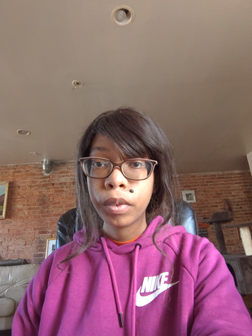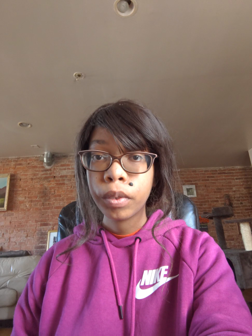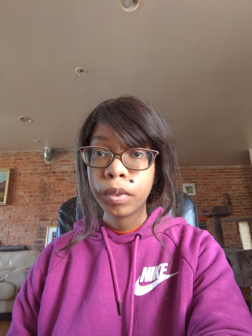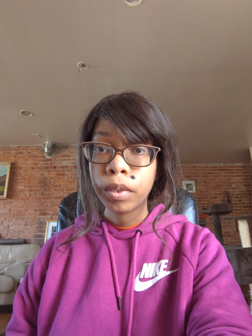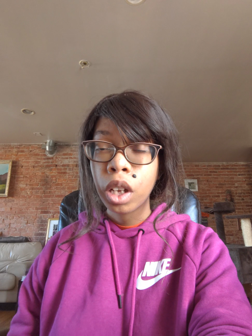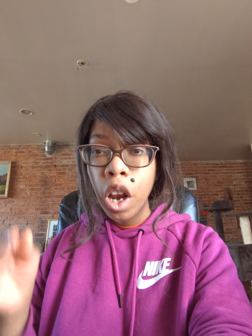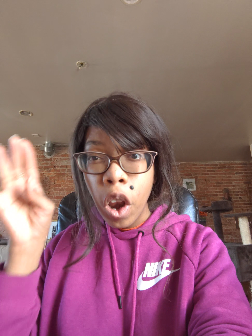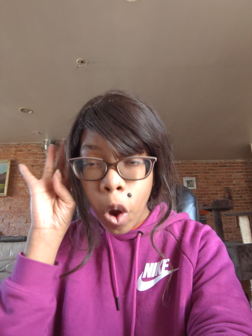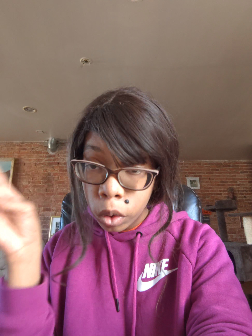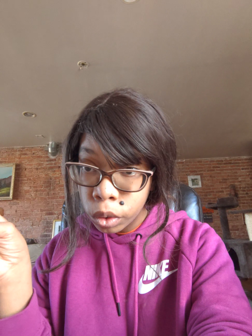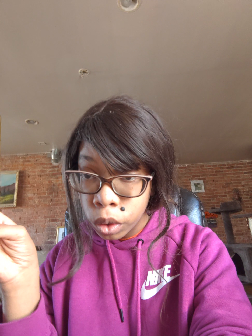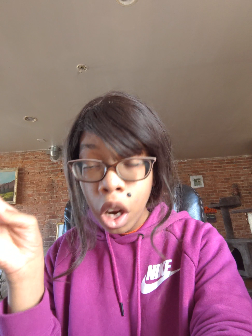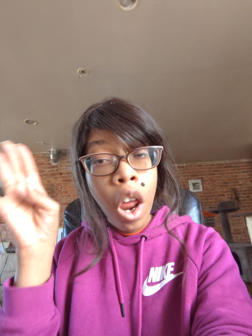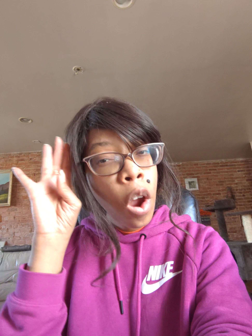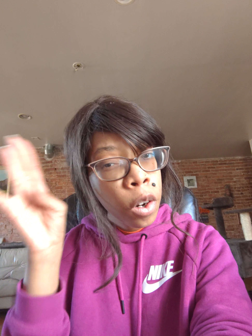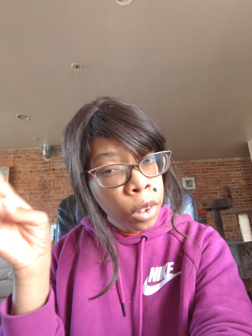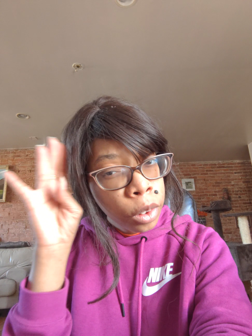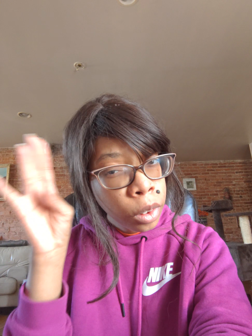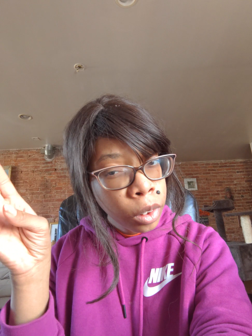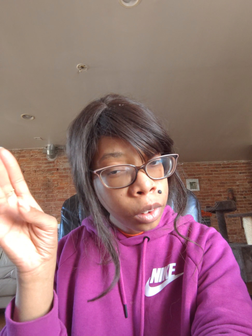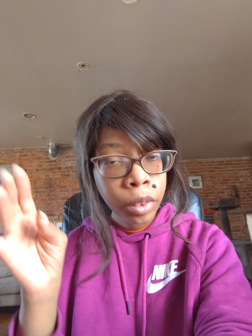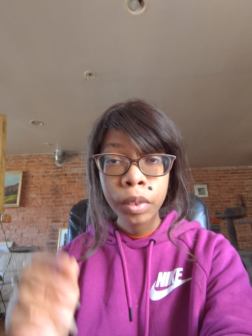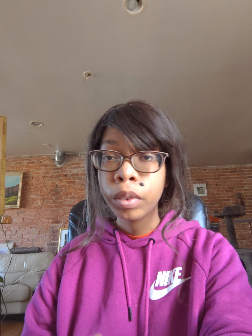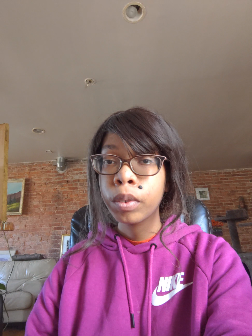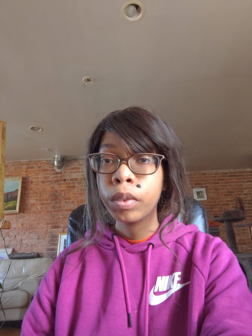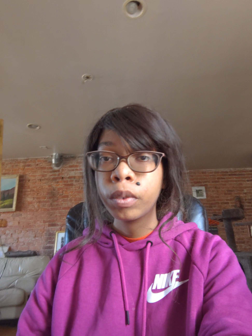hello